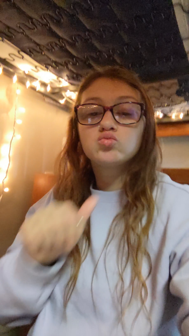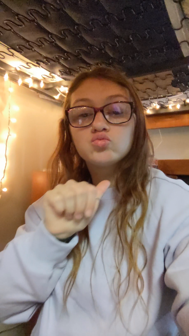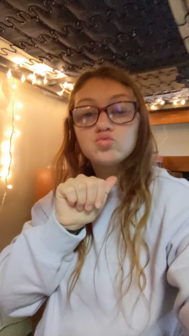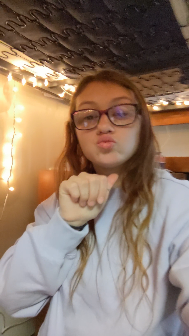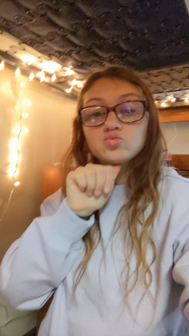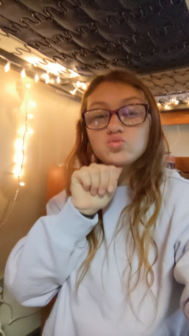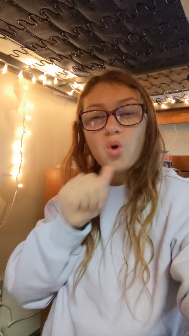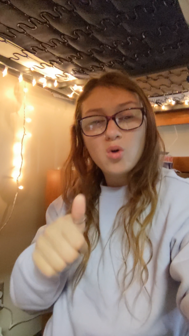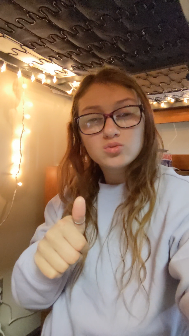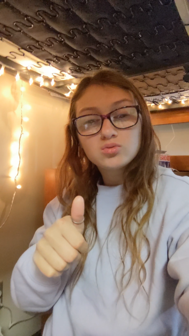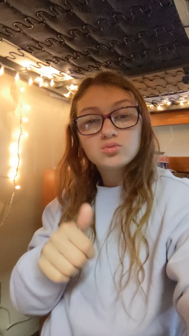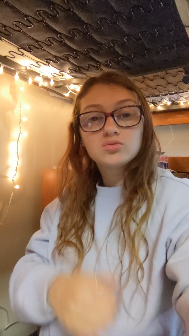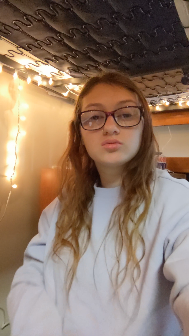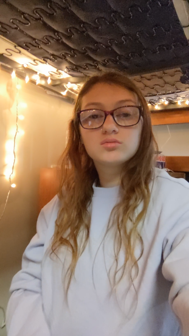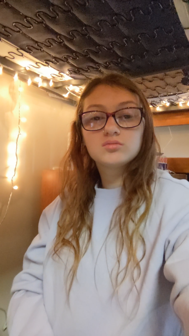don't